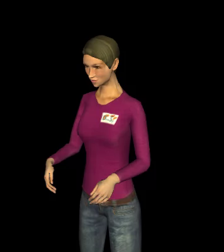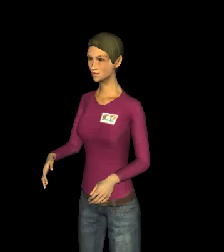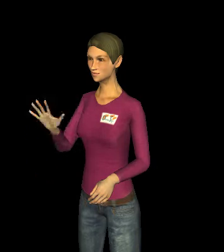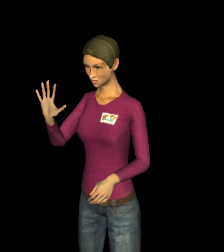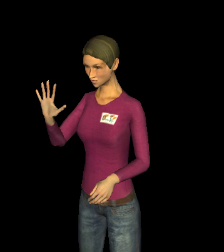5